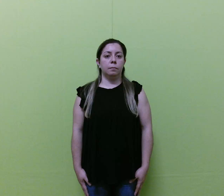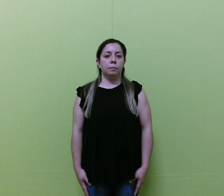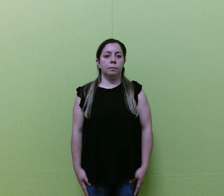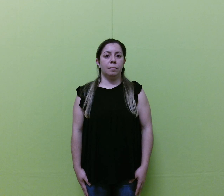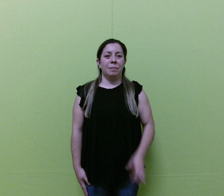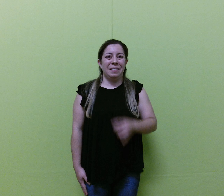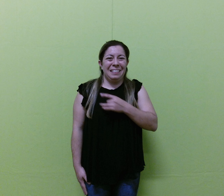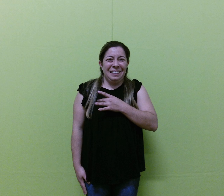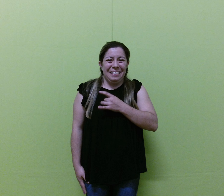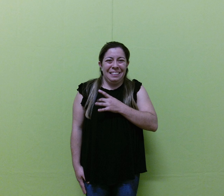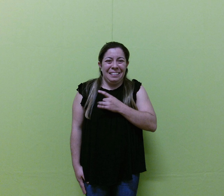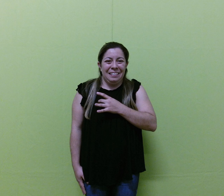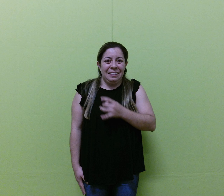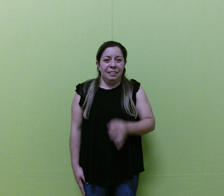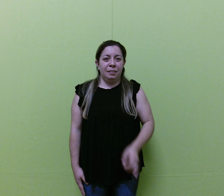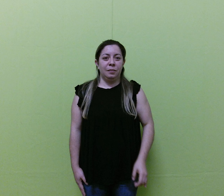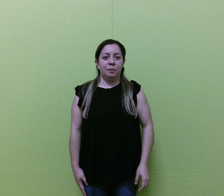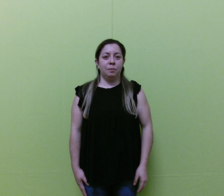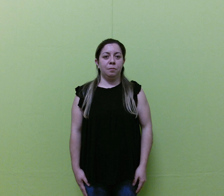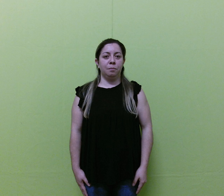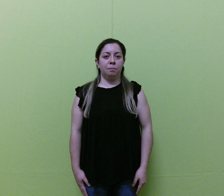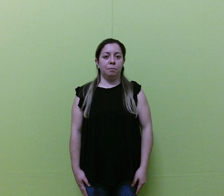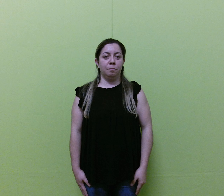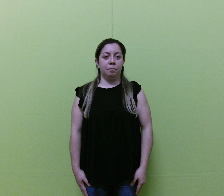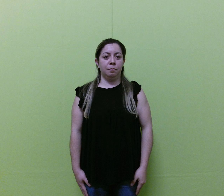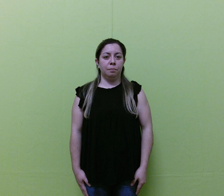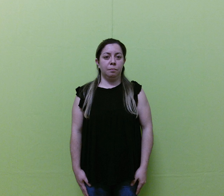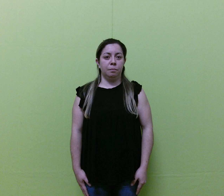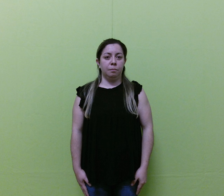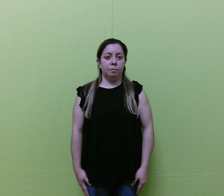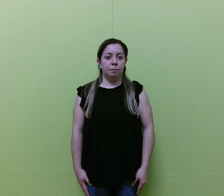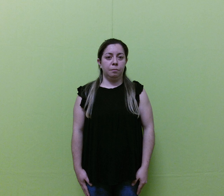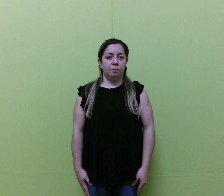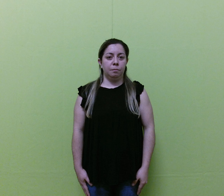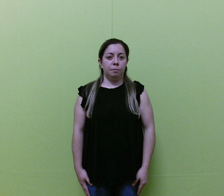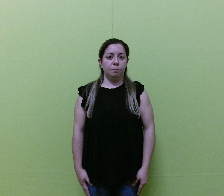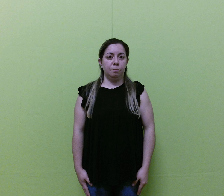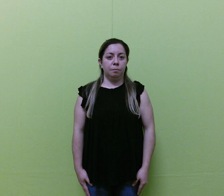medo